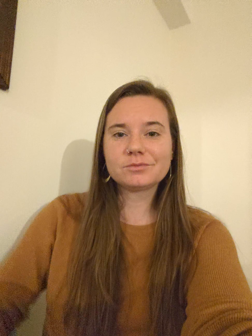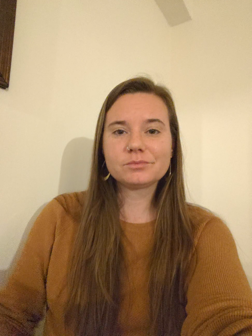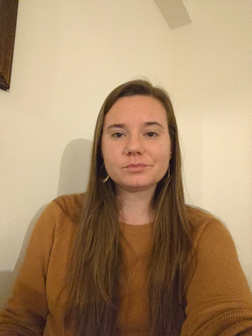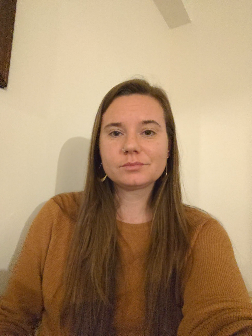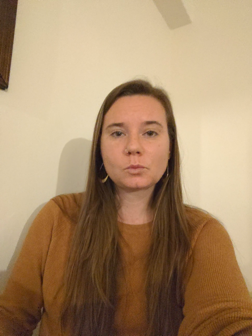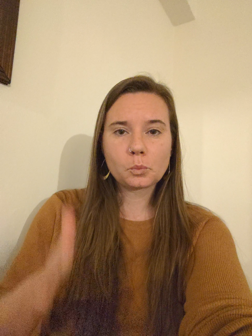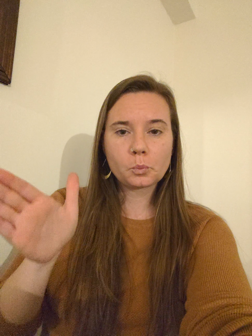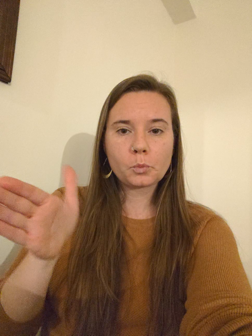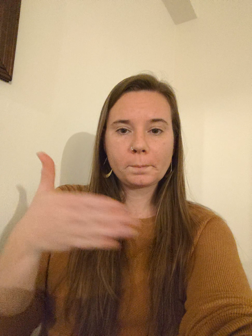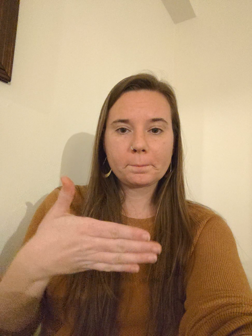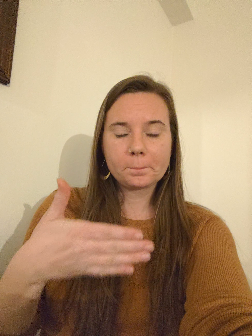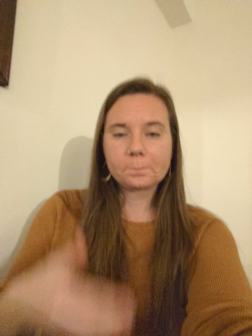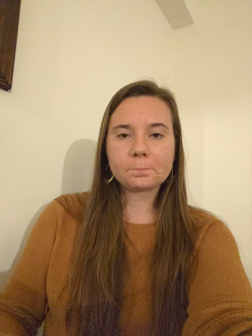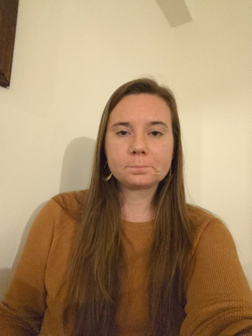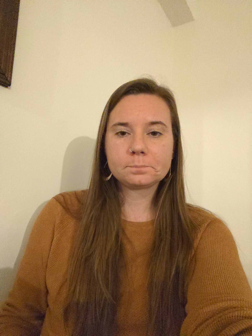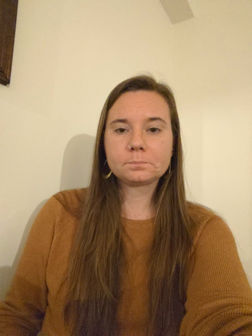room